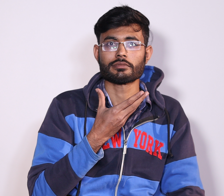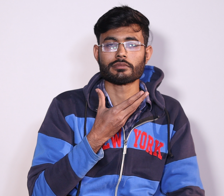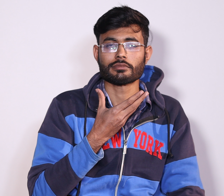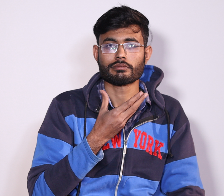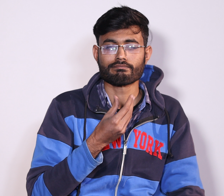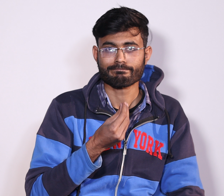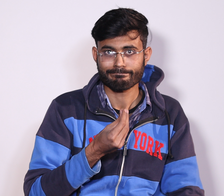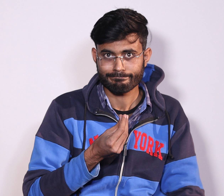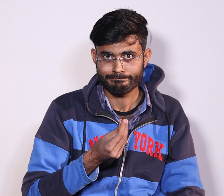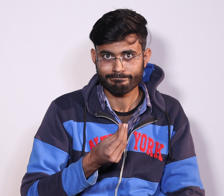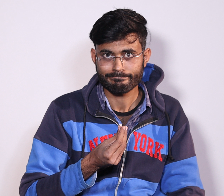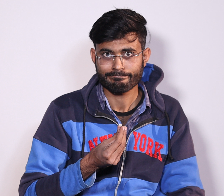sad